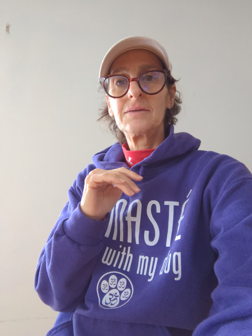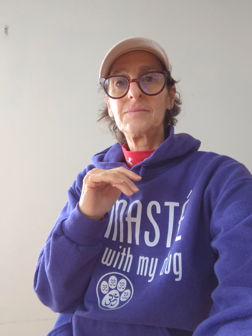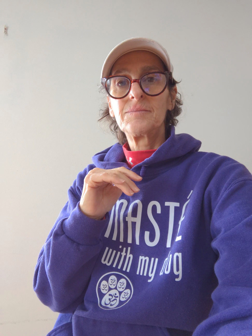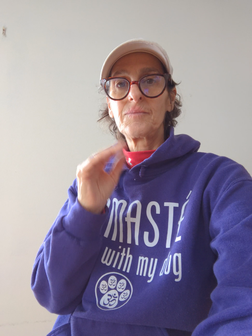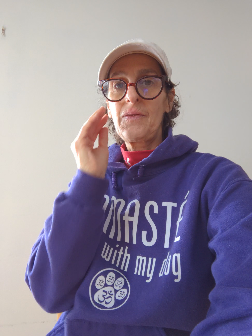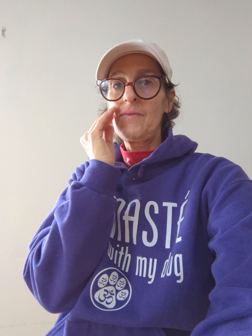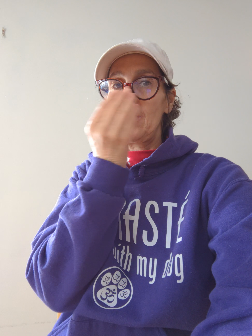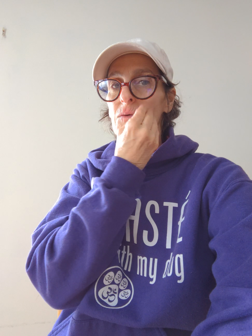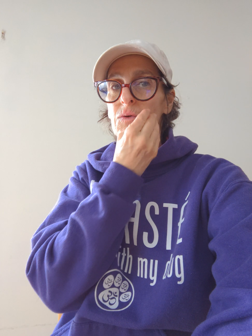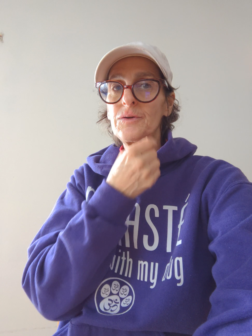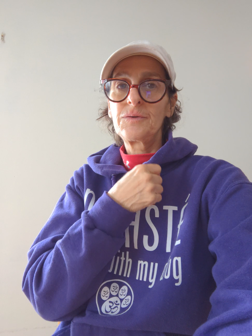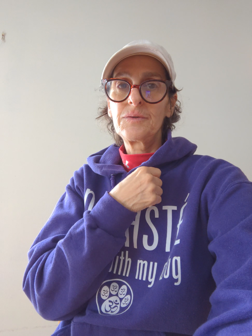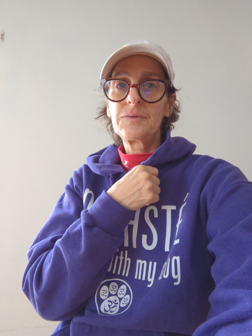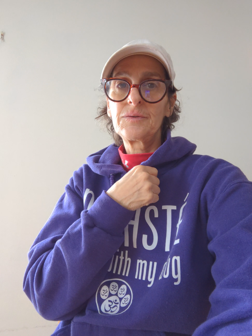flower